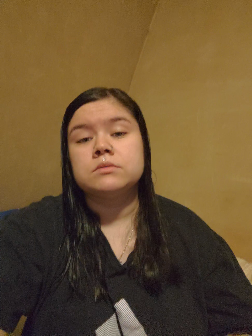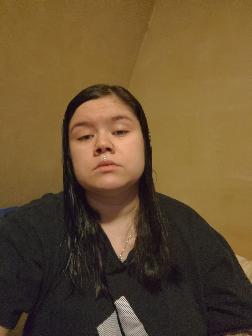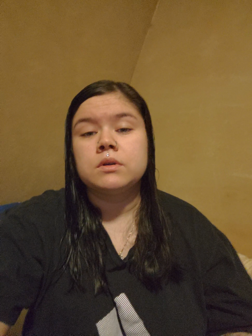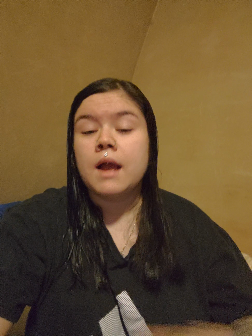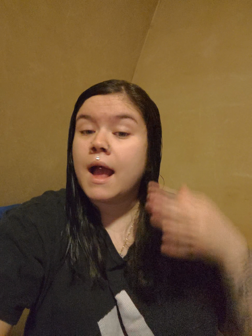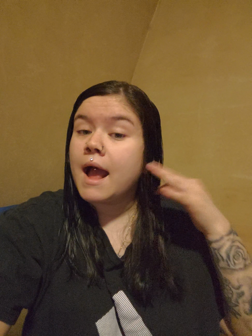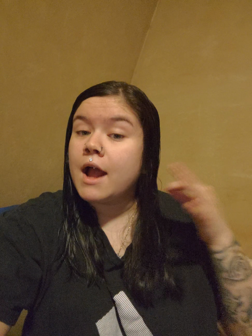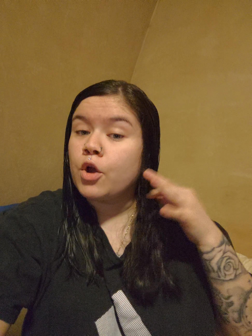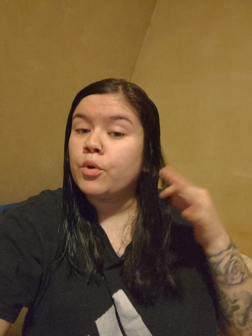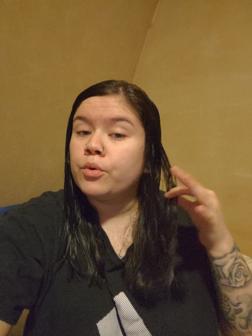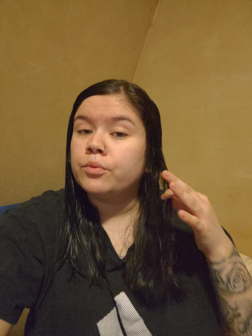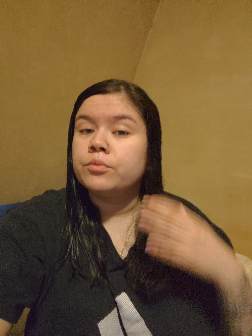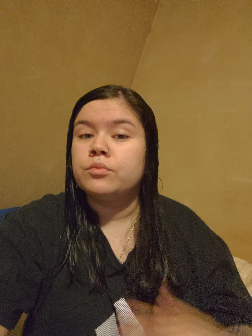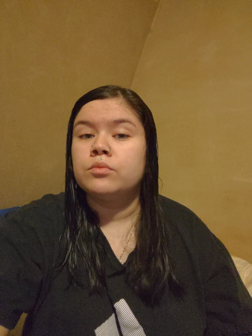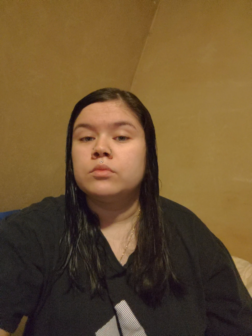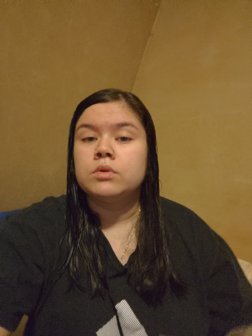hair